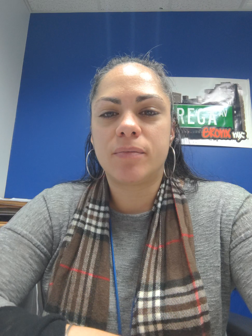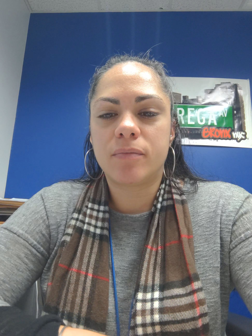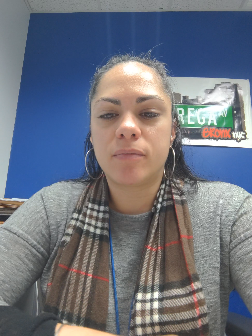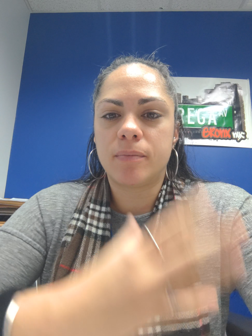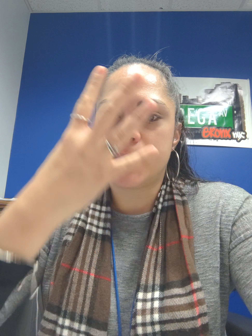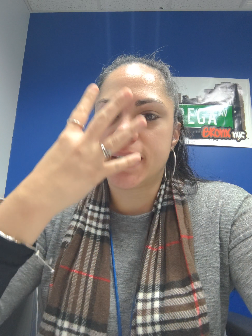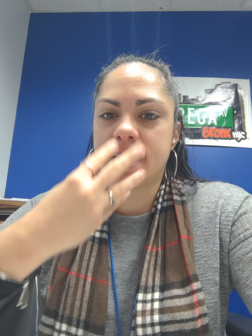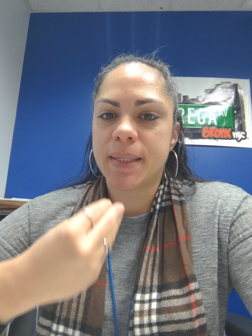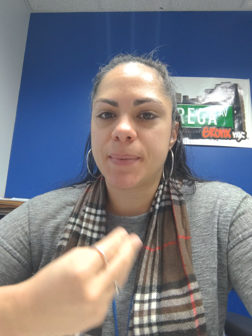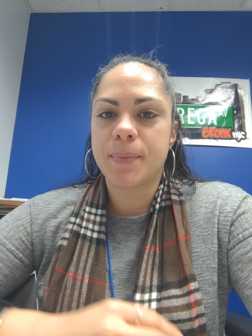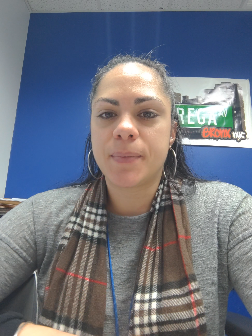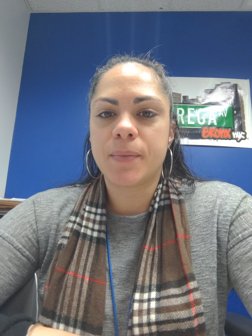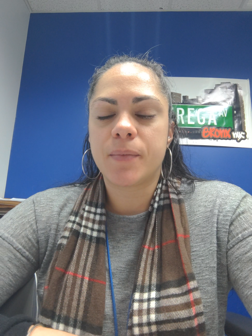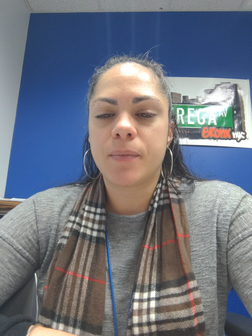sleep